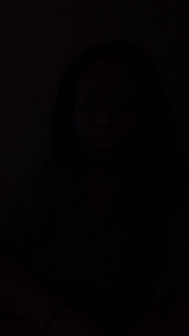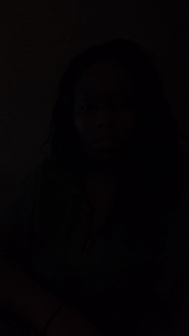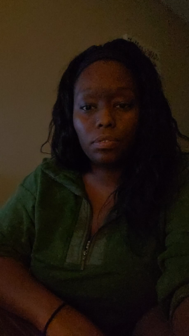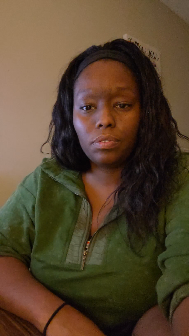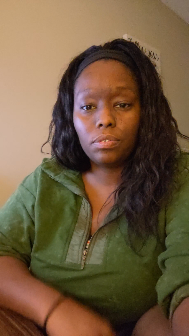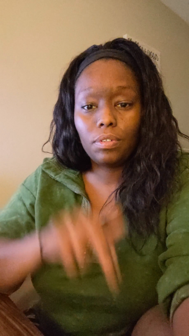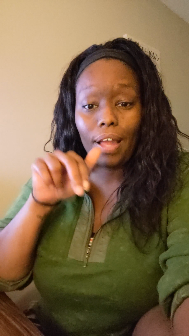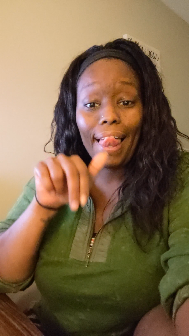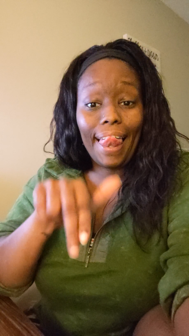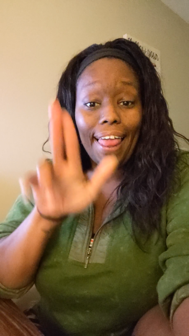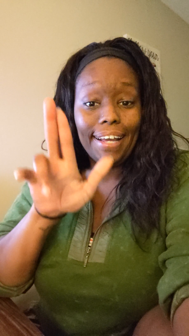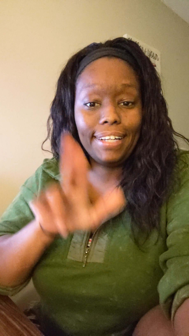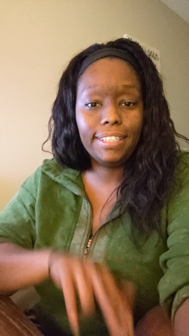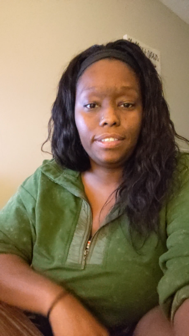lick